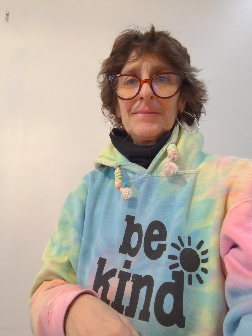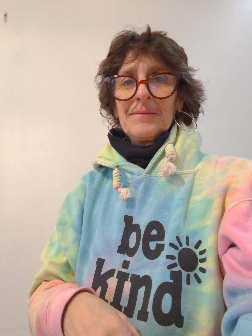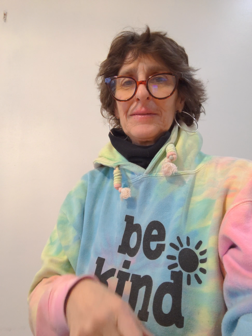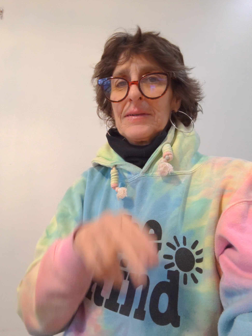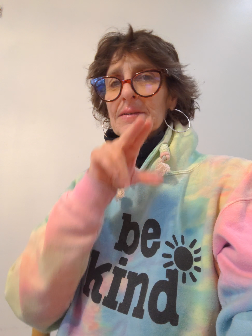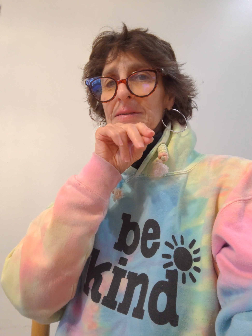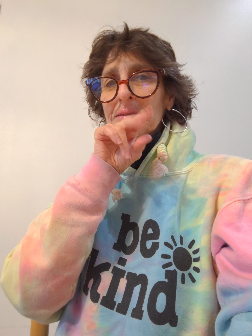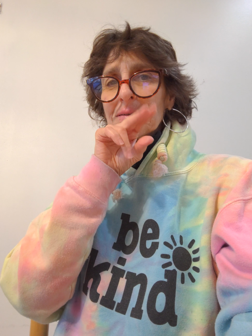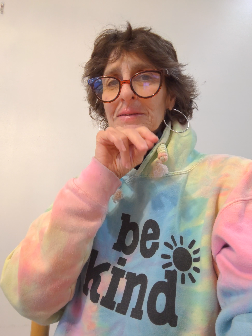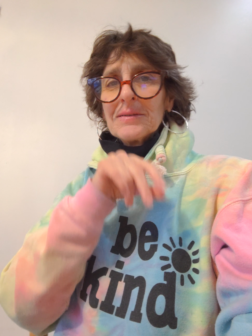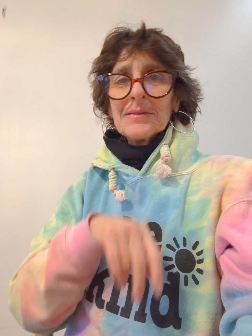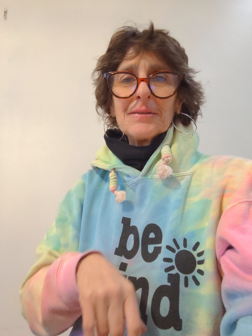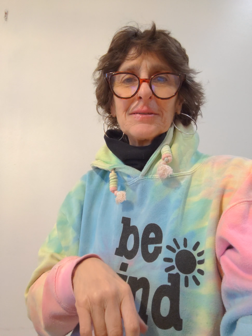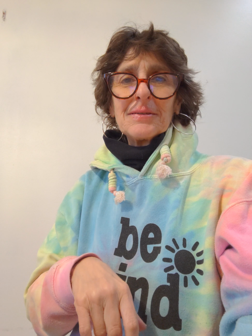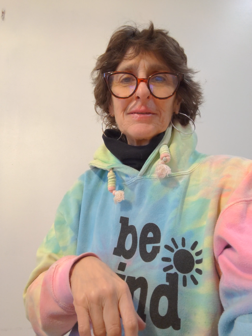duck